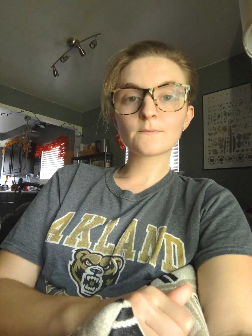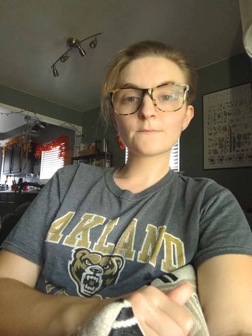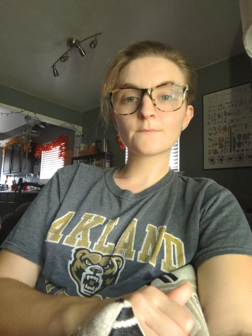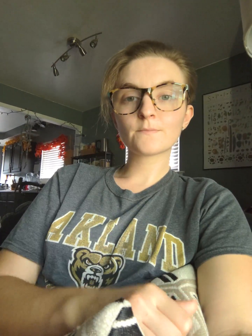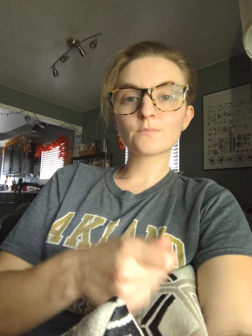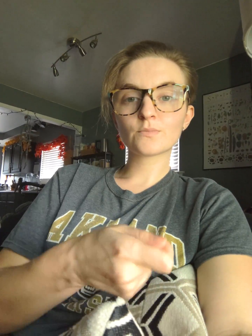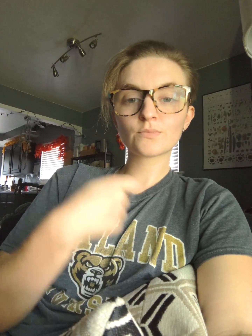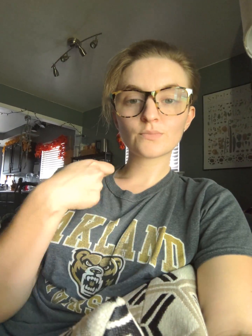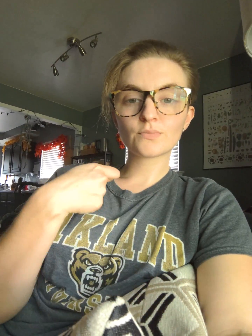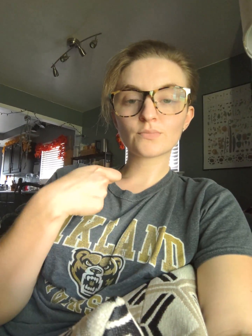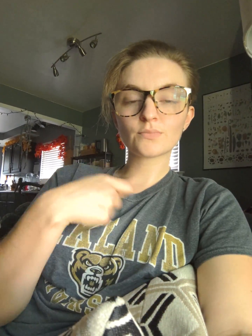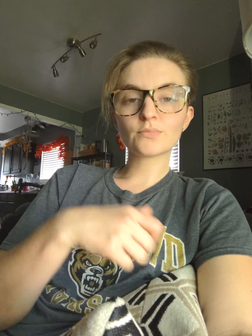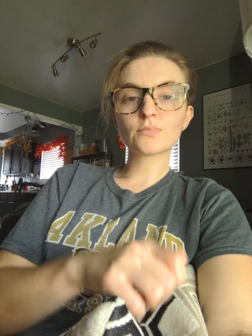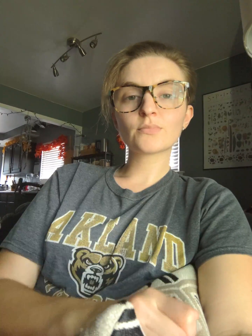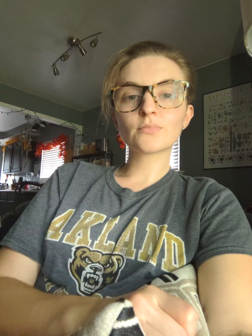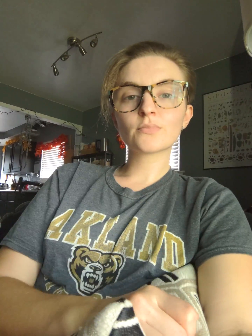pull